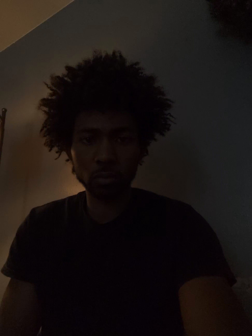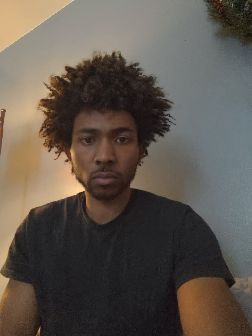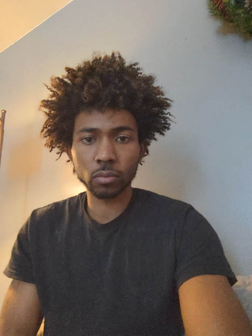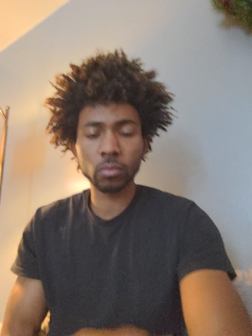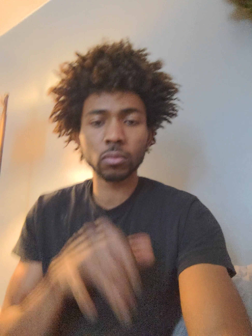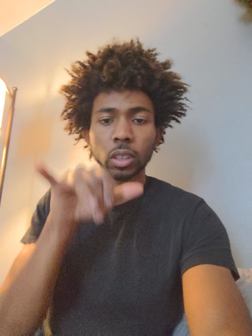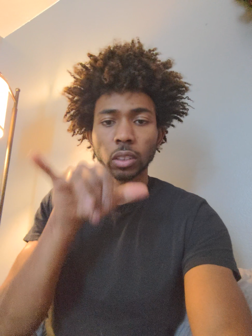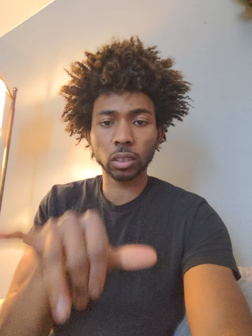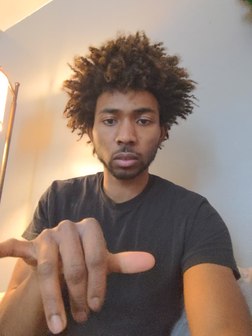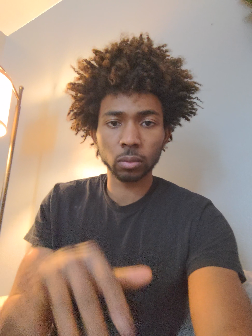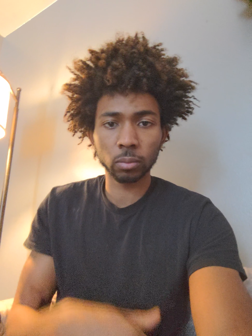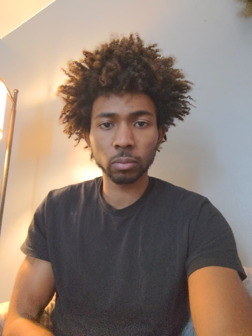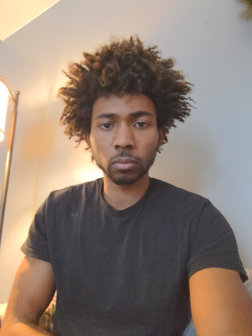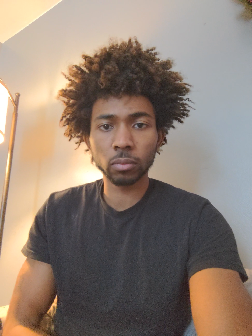stay